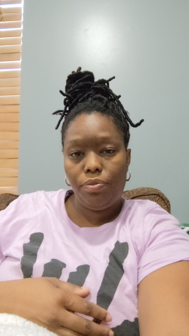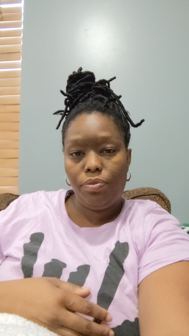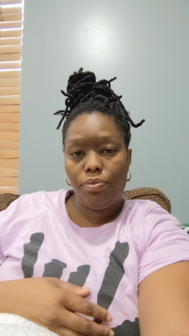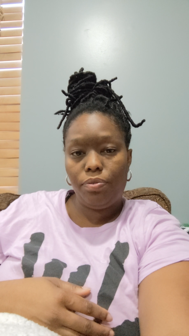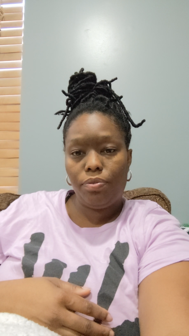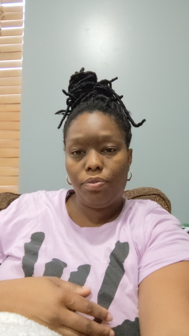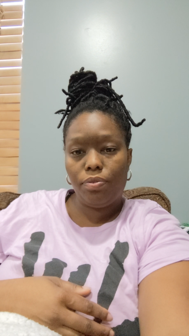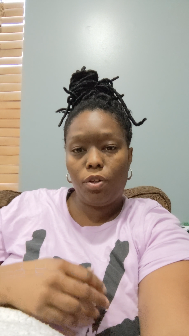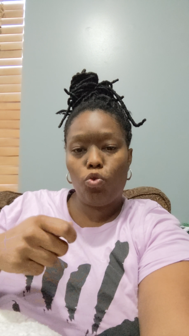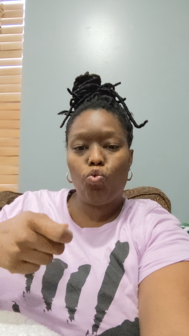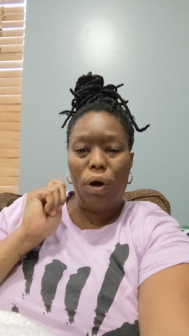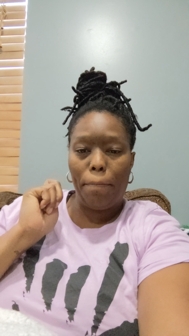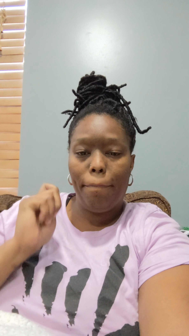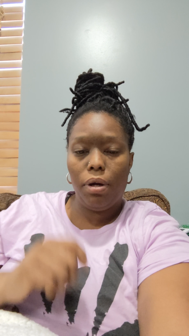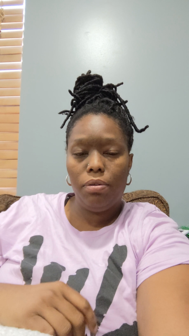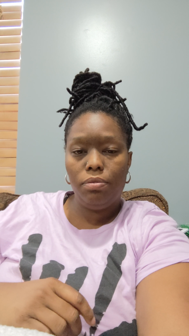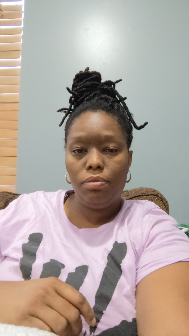rip